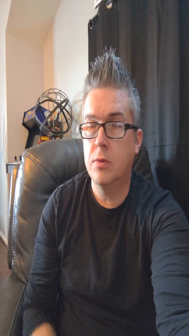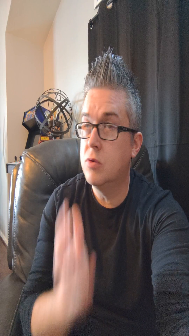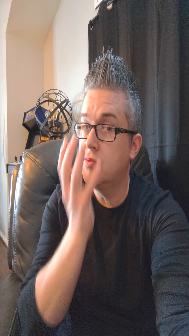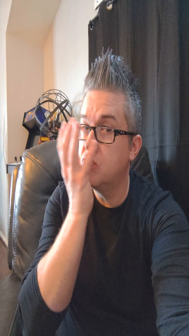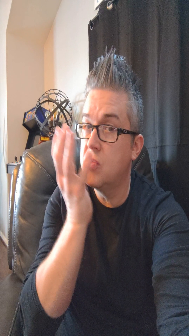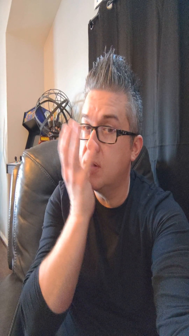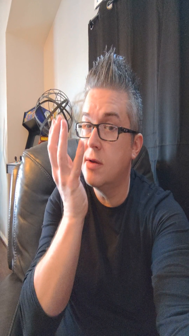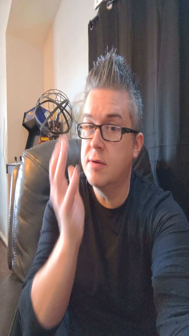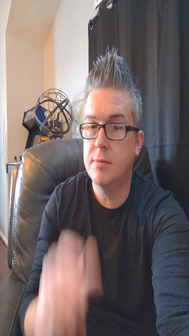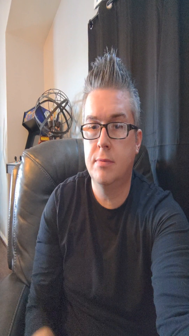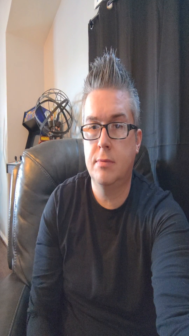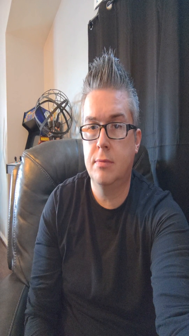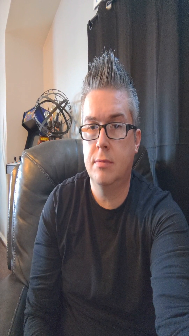grass